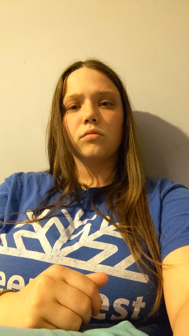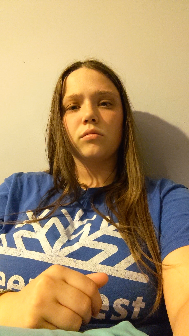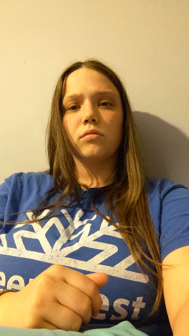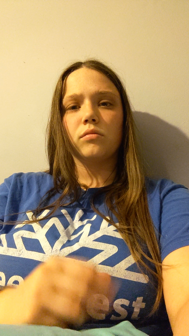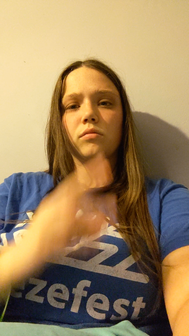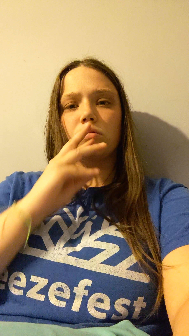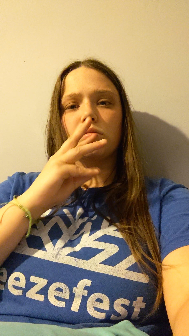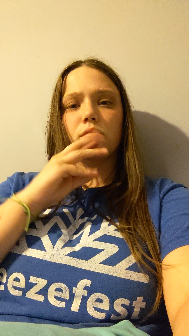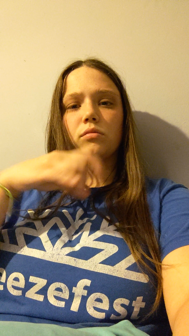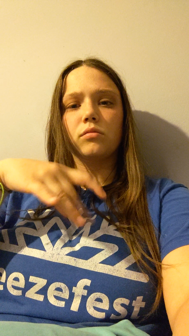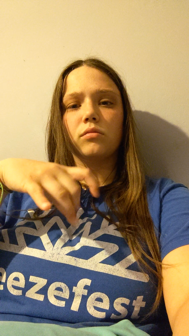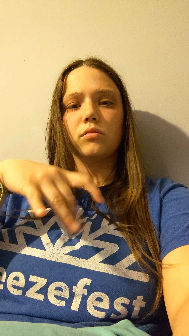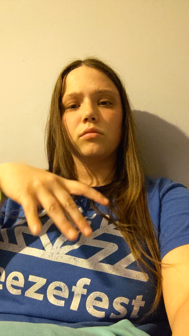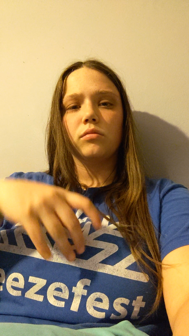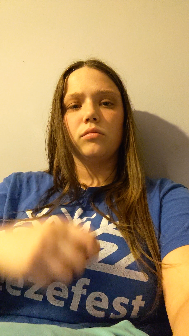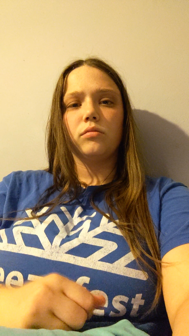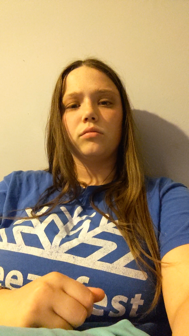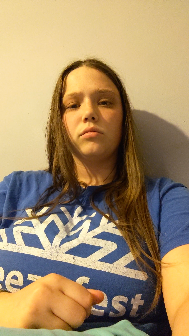melon